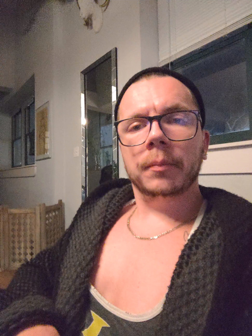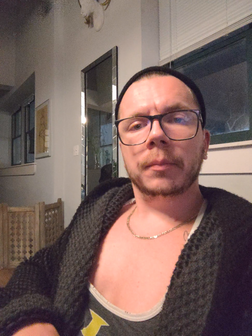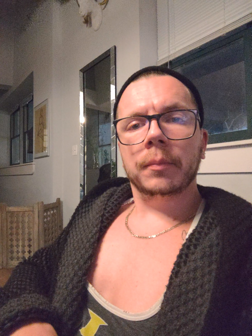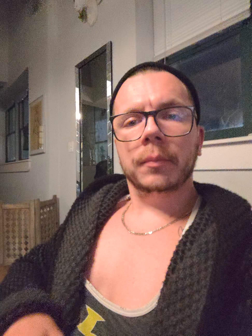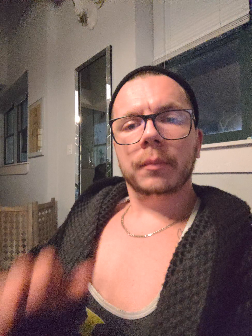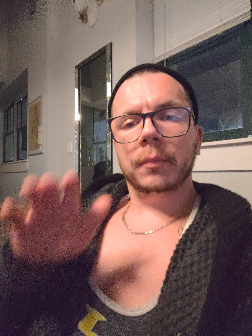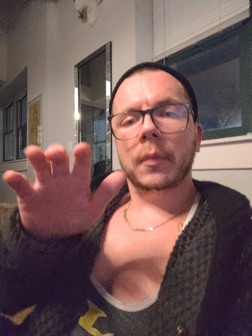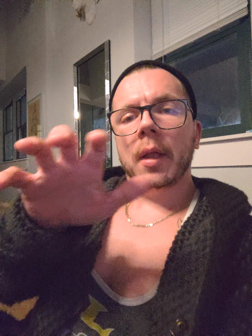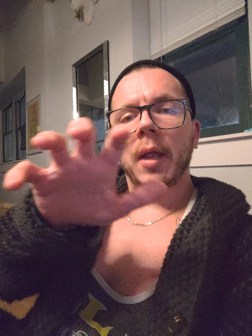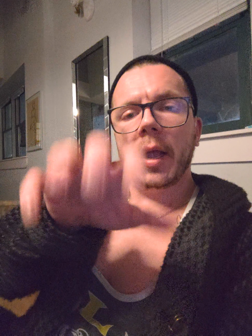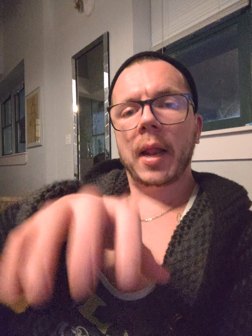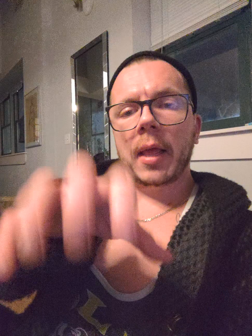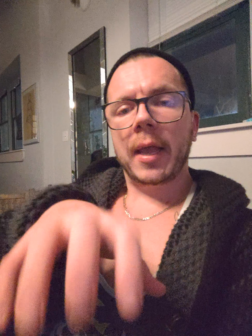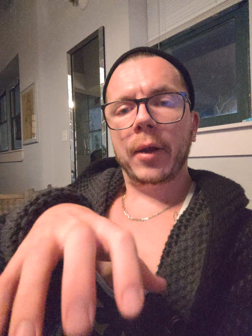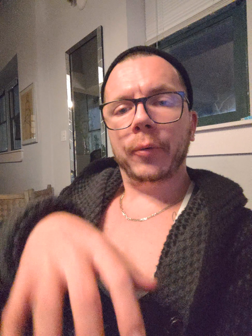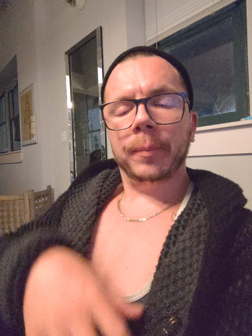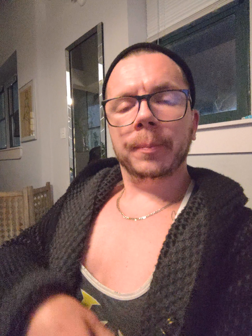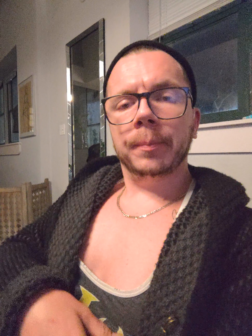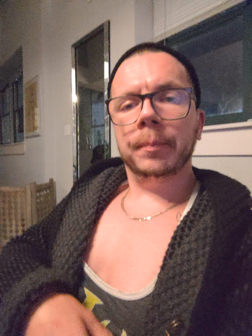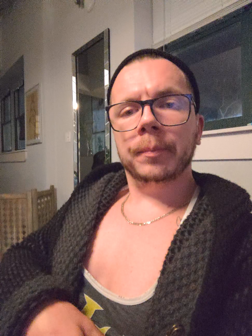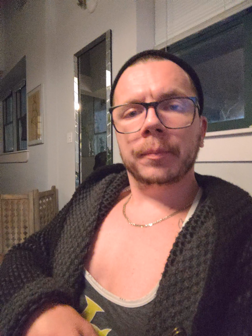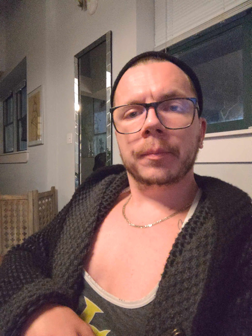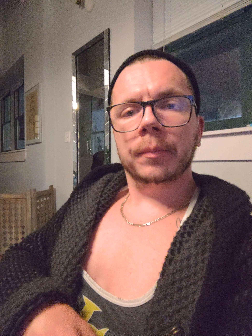alligator